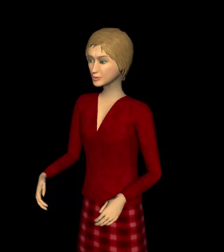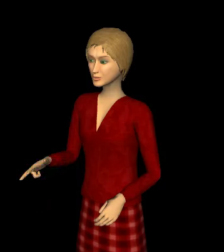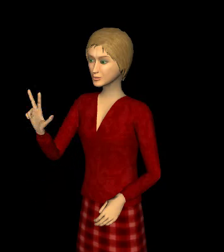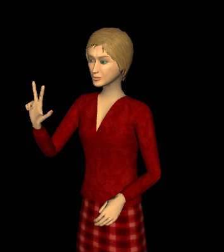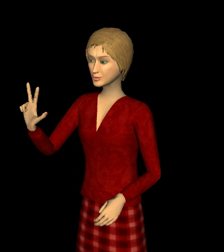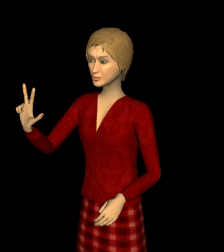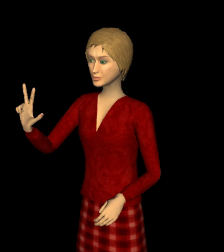3